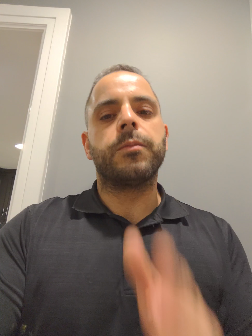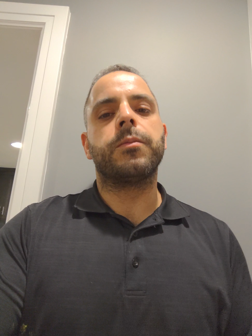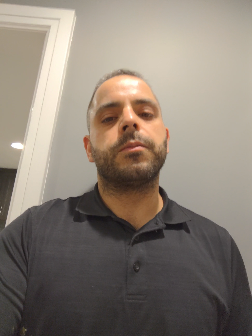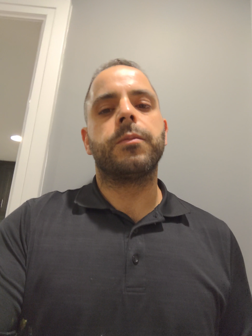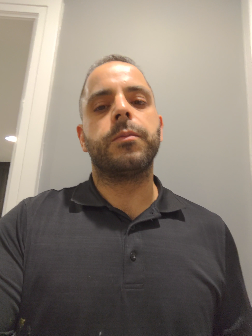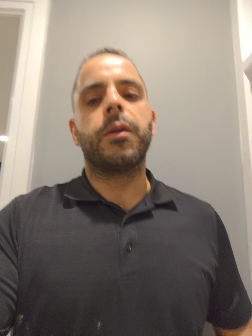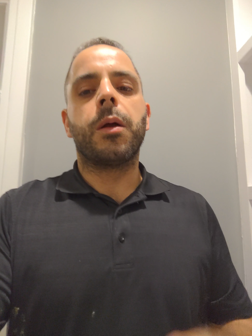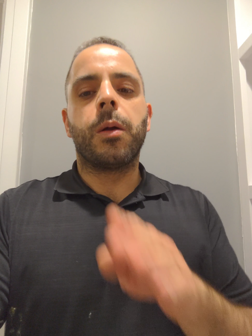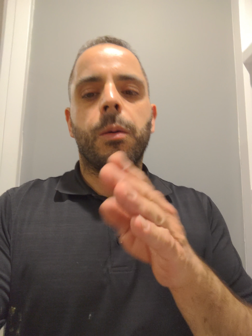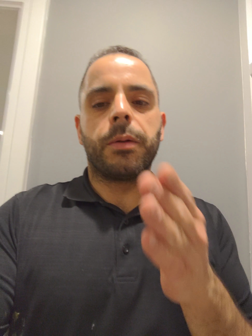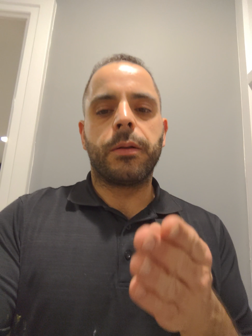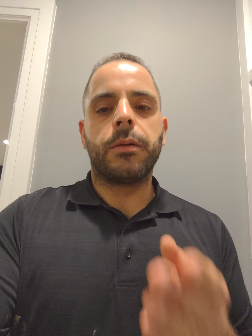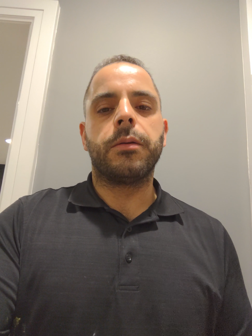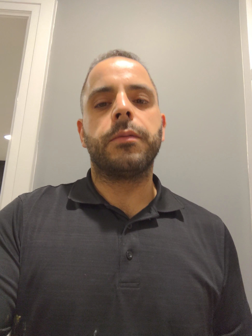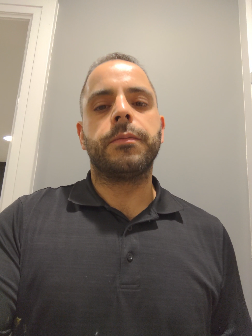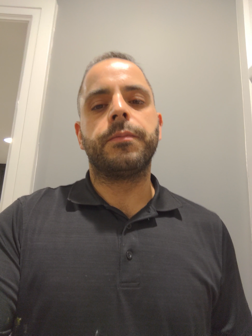open